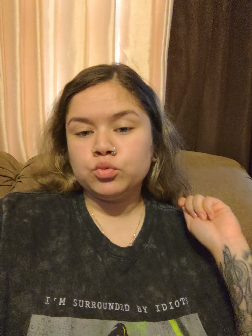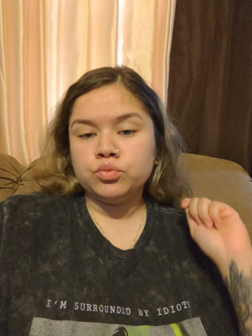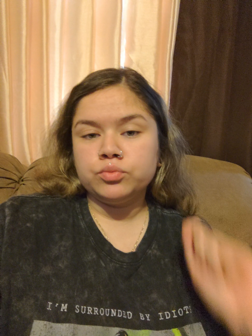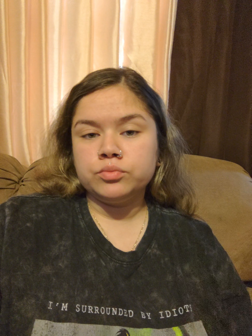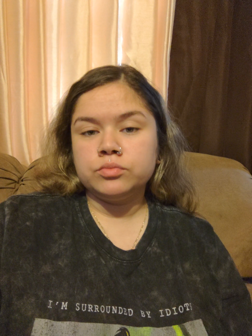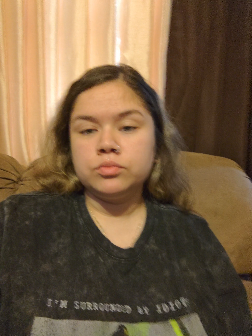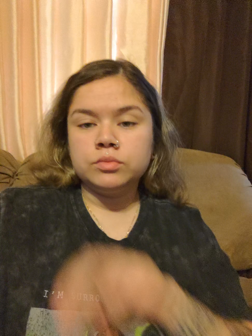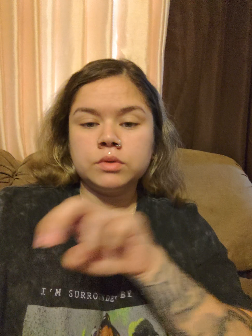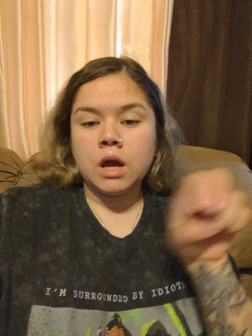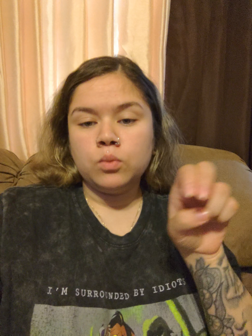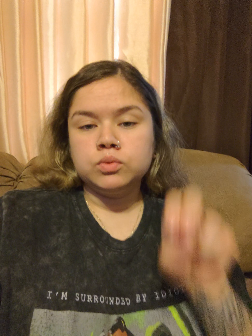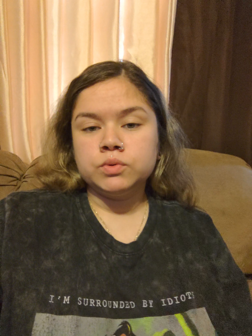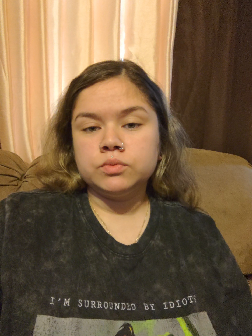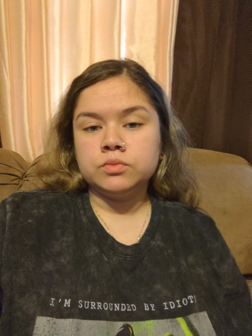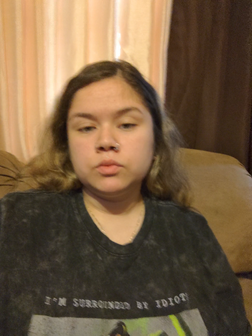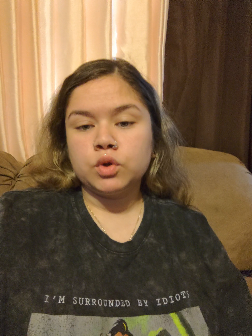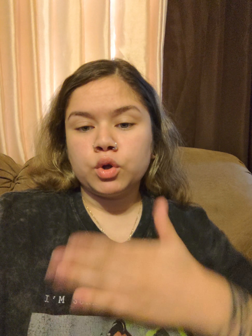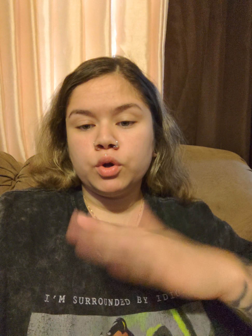couch